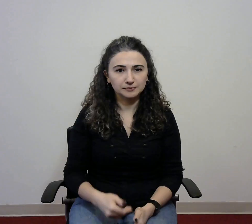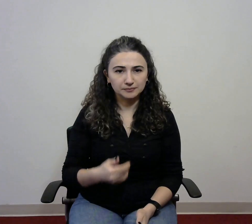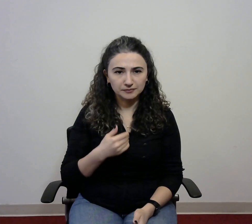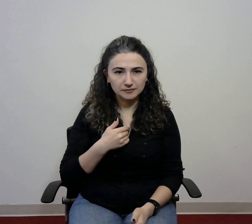mən